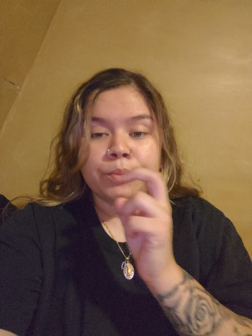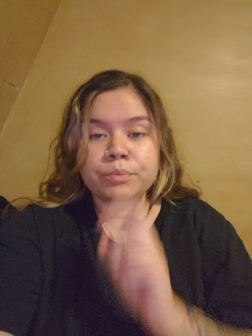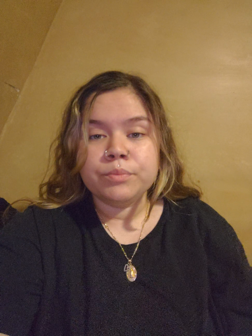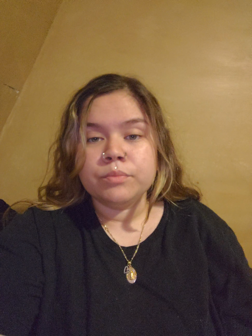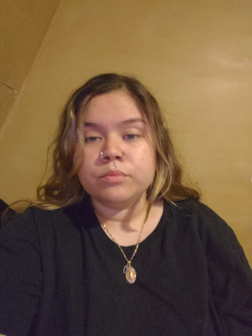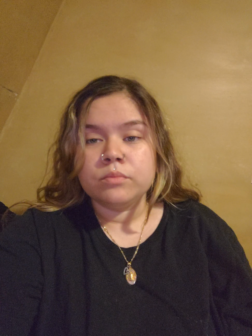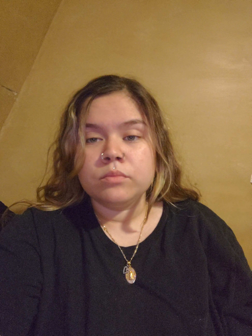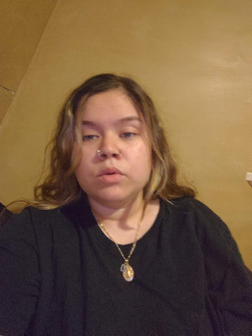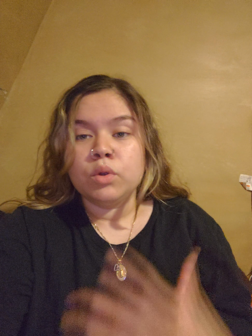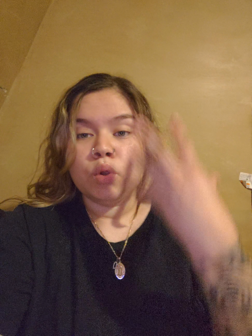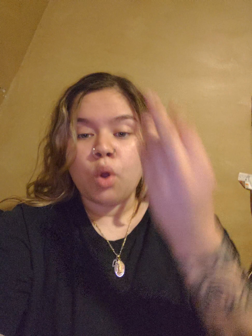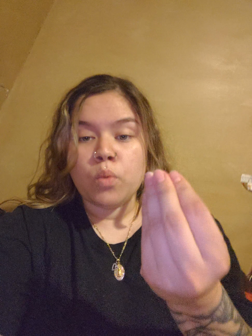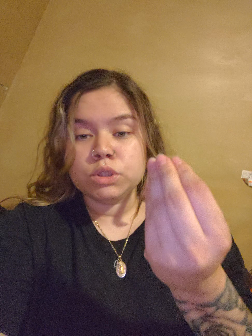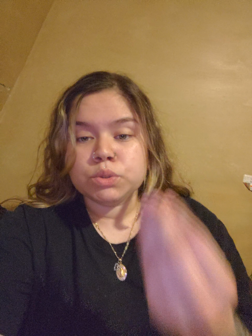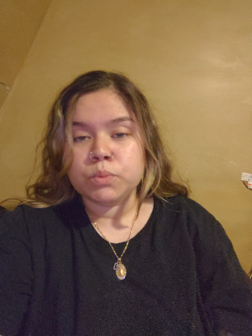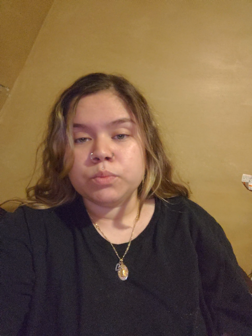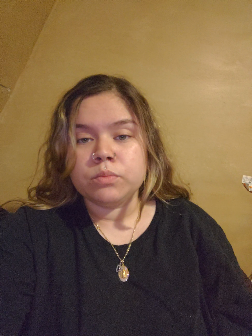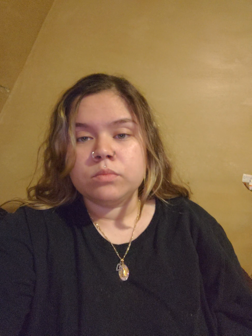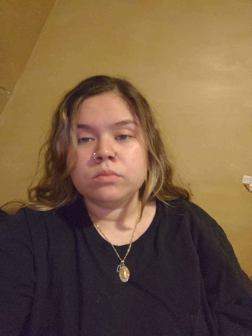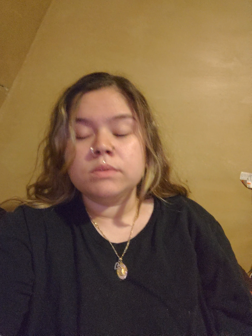going to